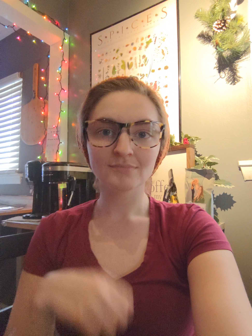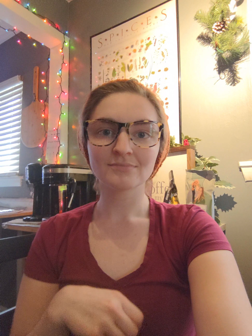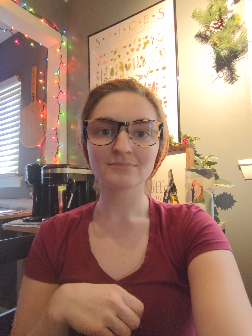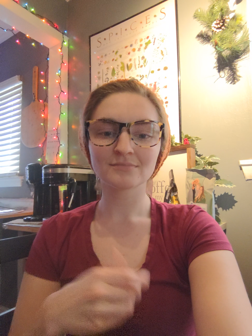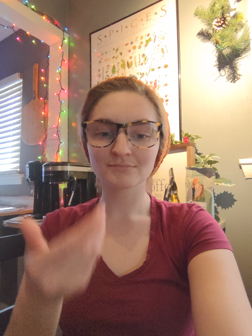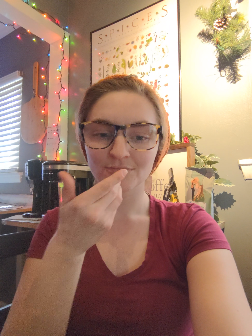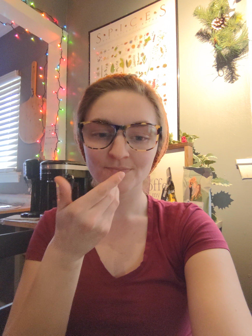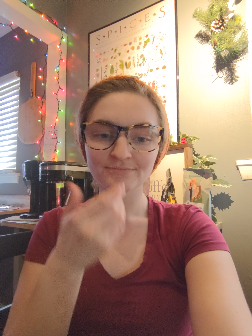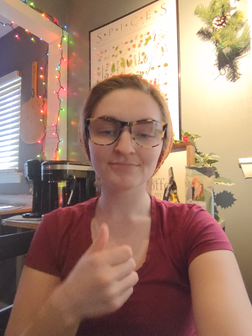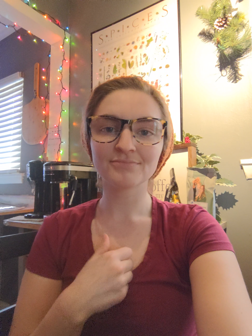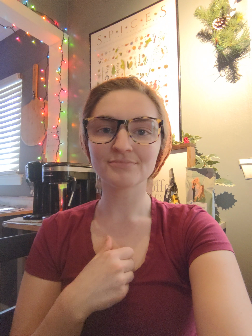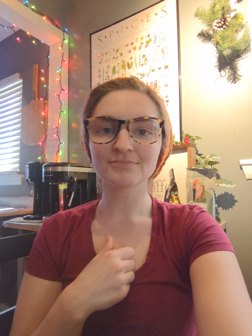pizza